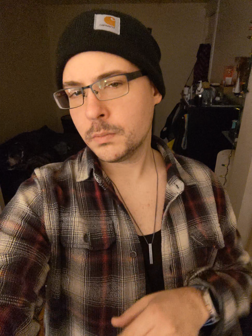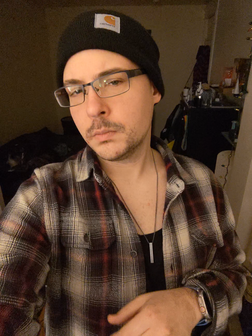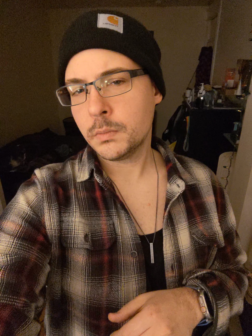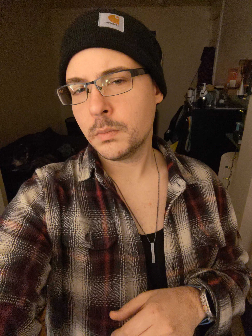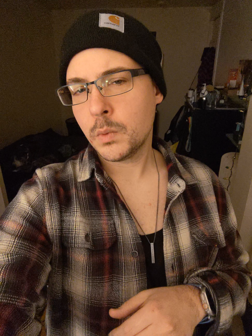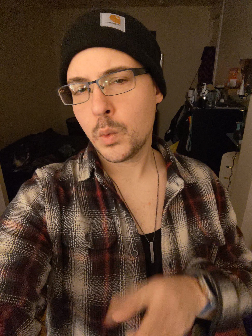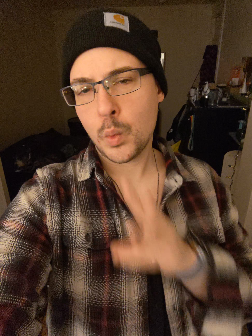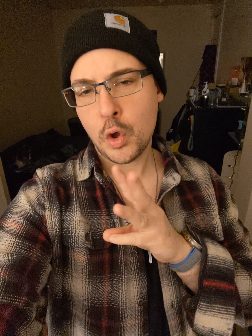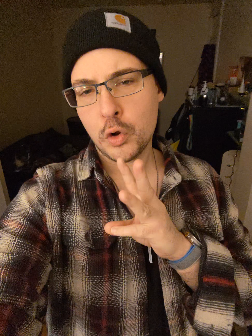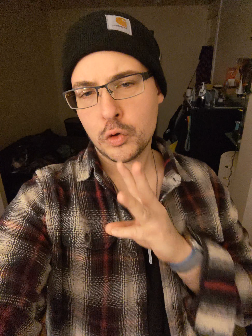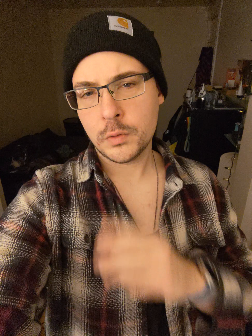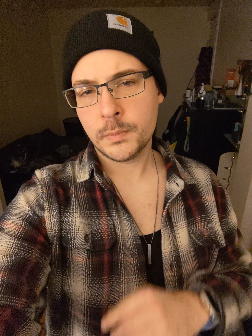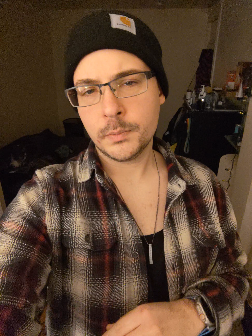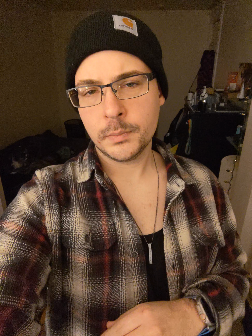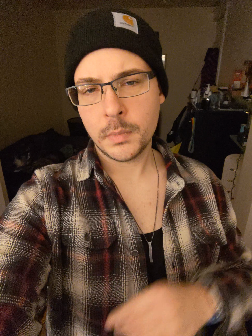water